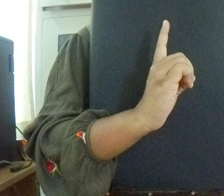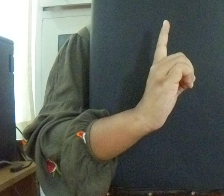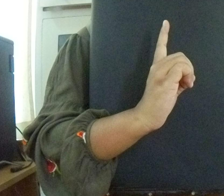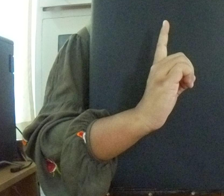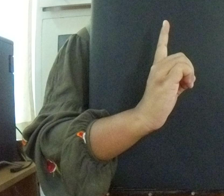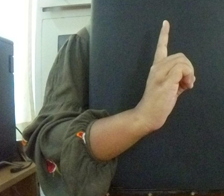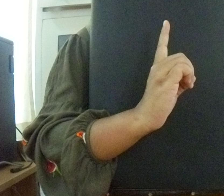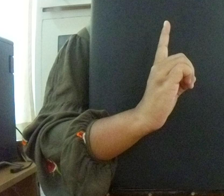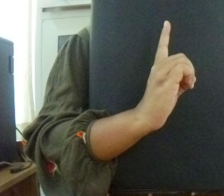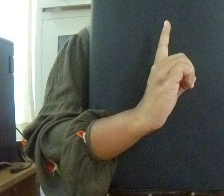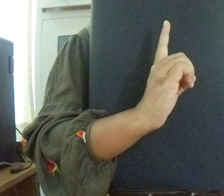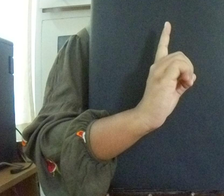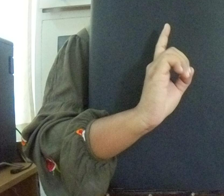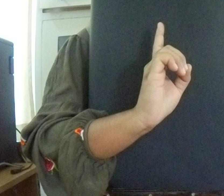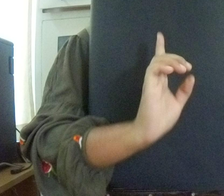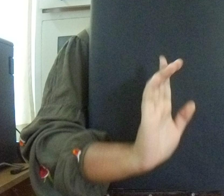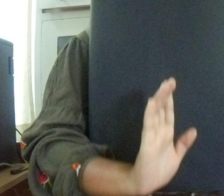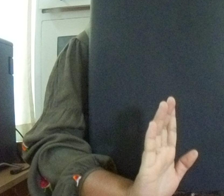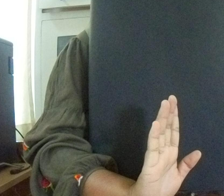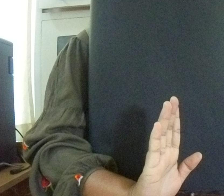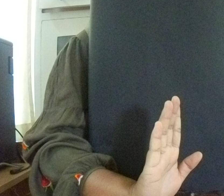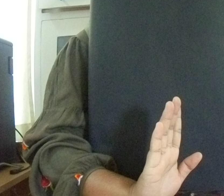hot